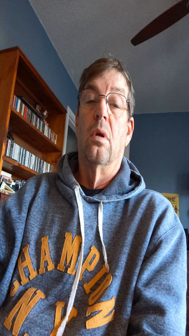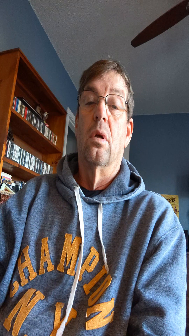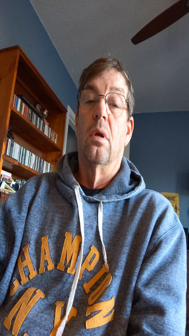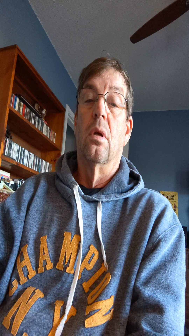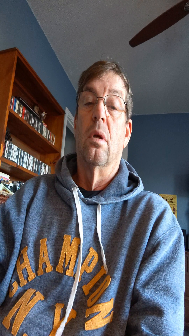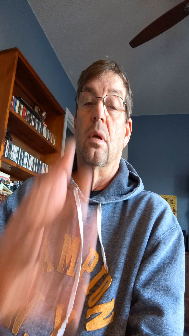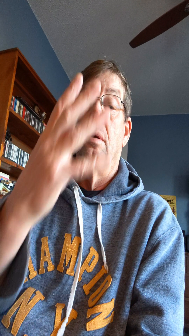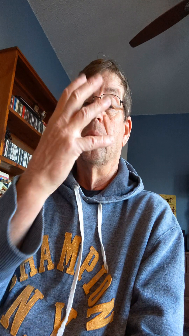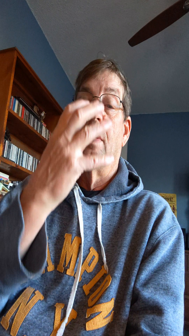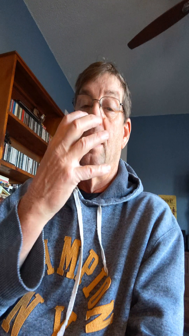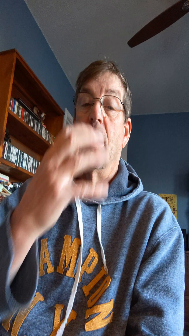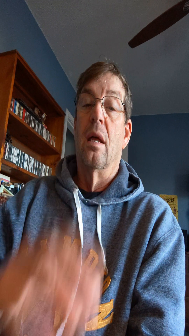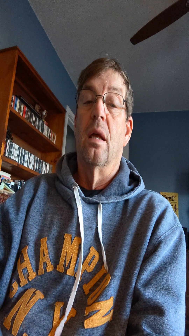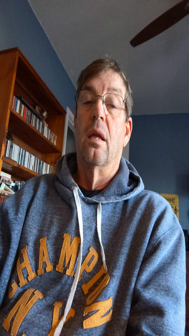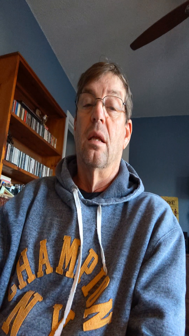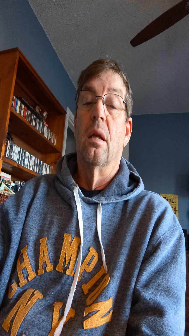mad